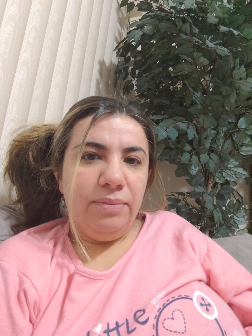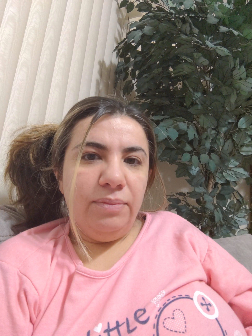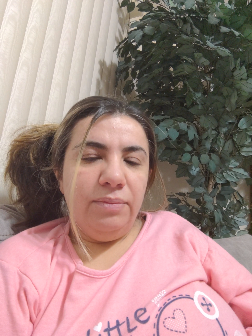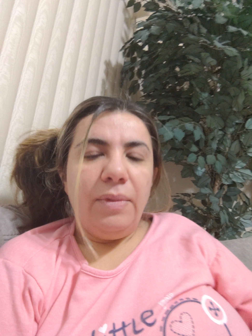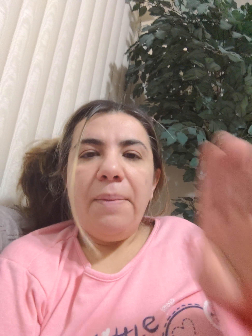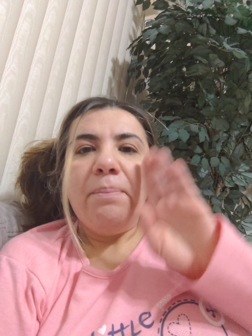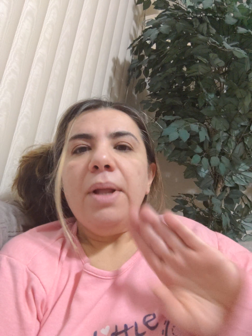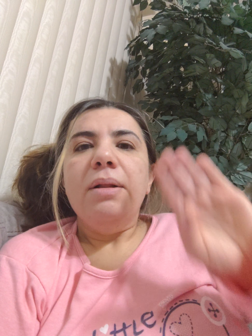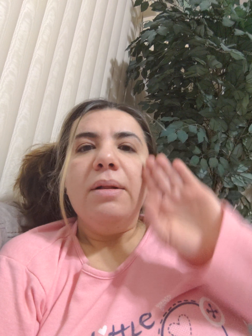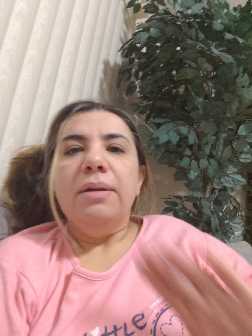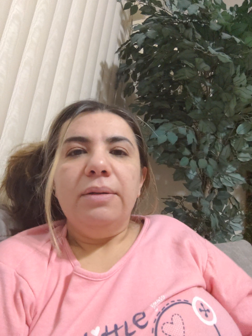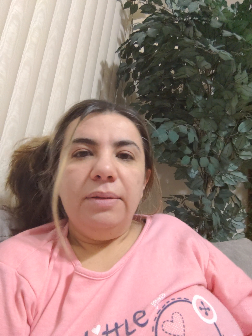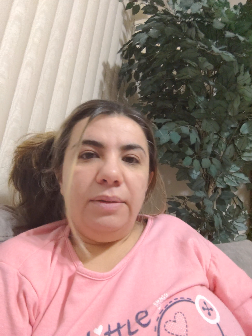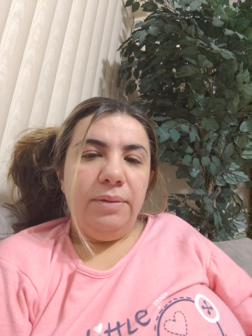brown